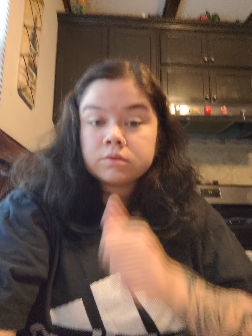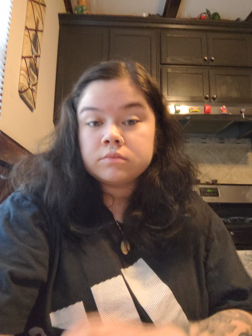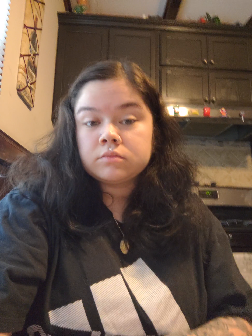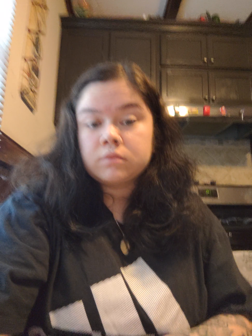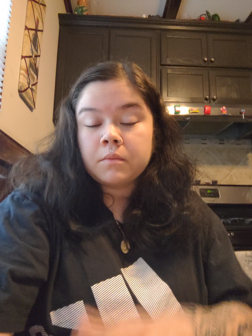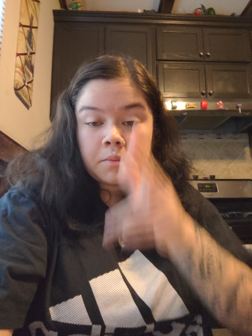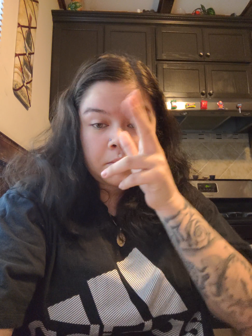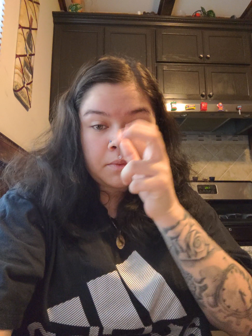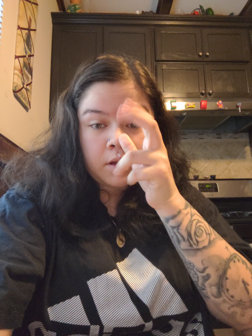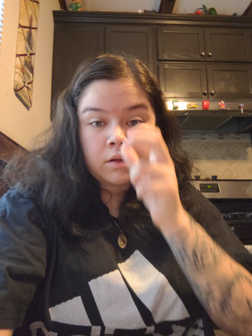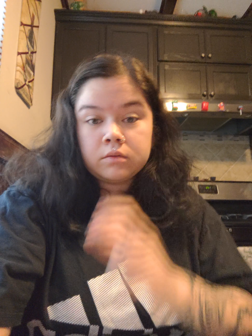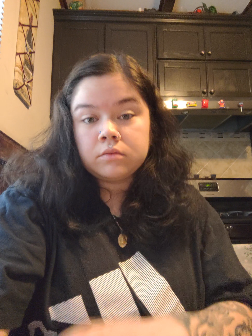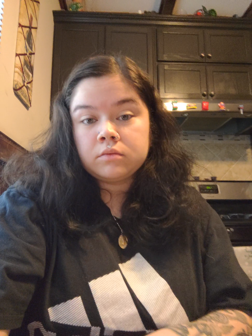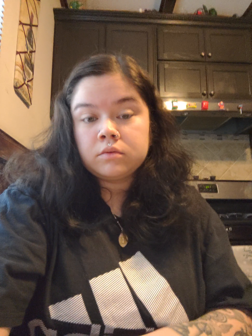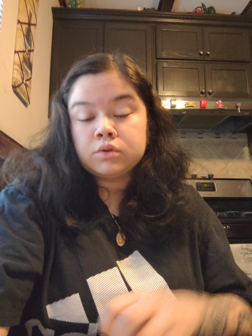bug